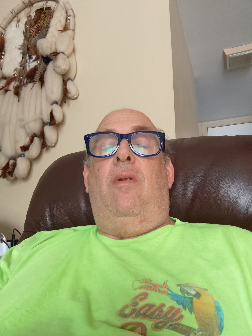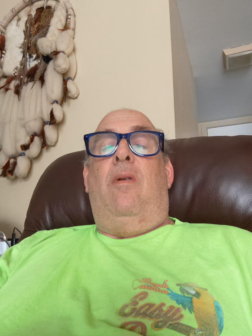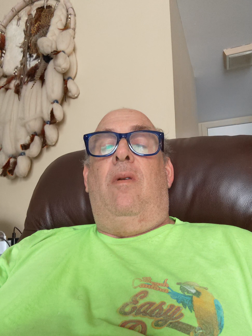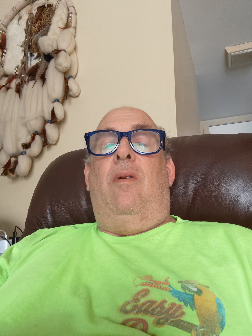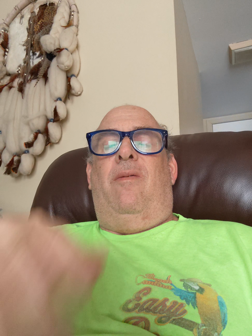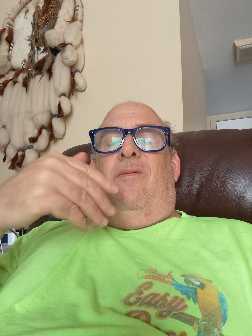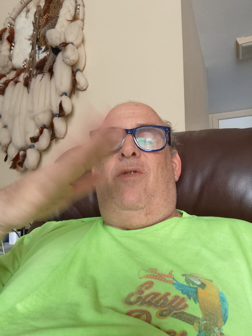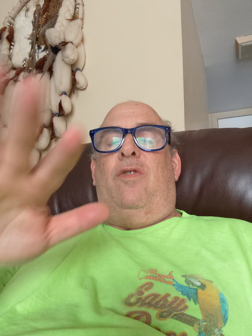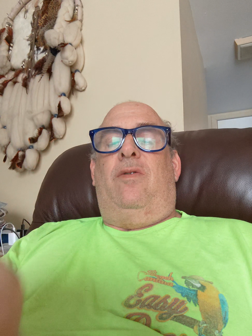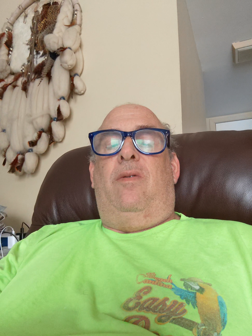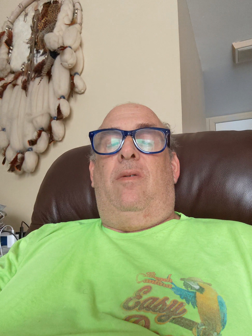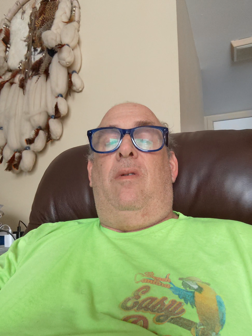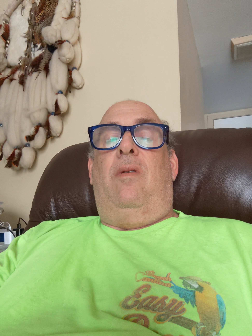finish